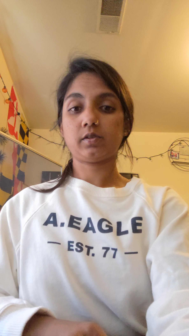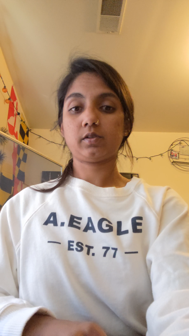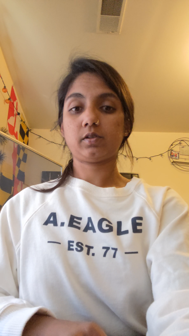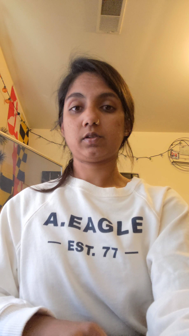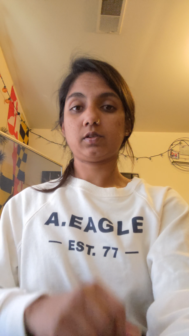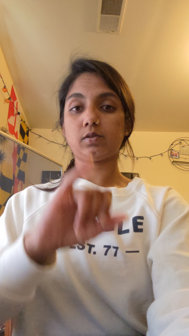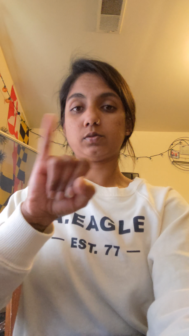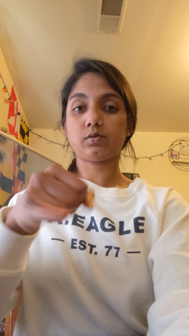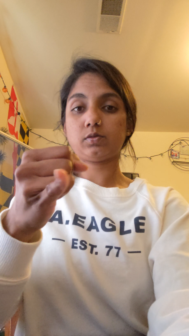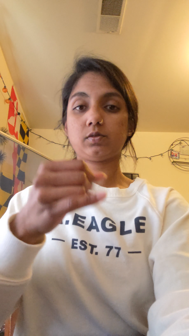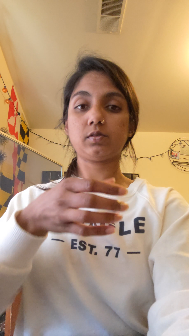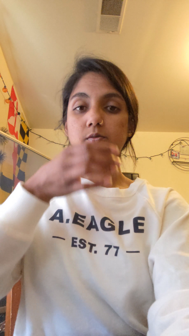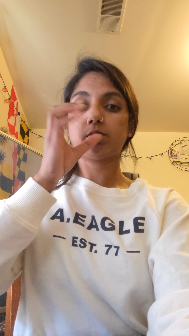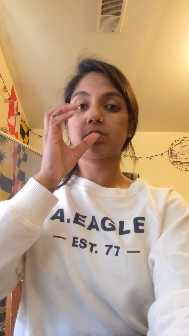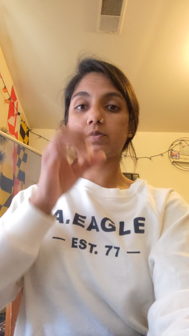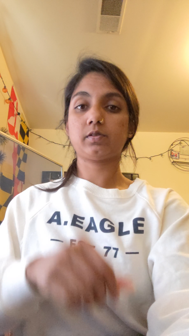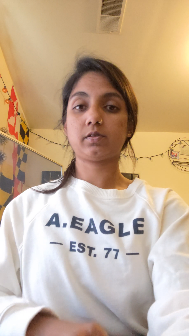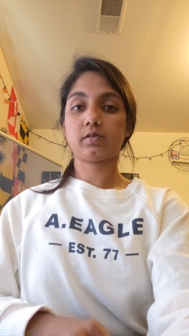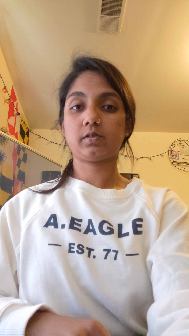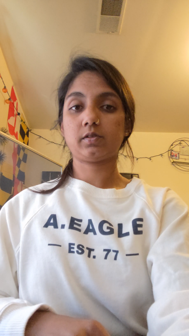juice